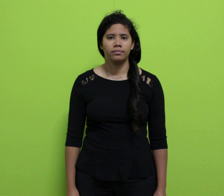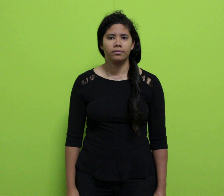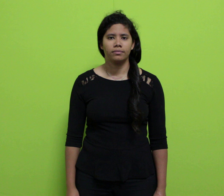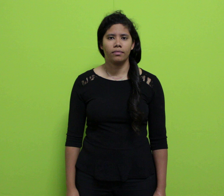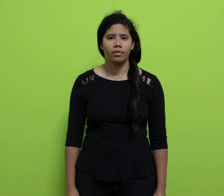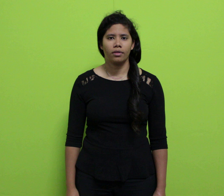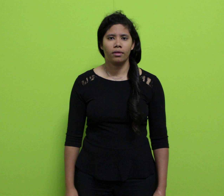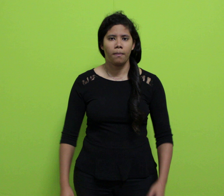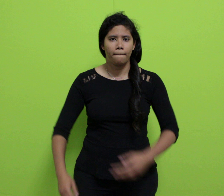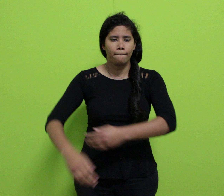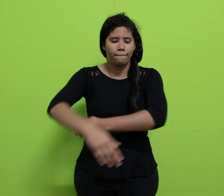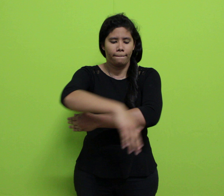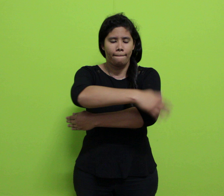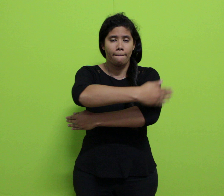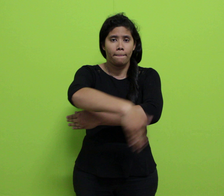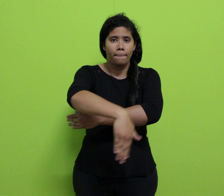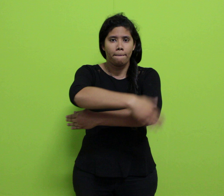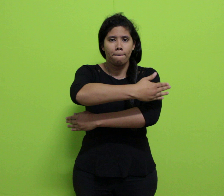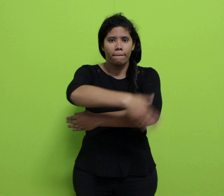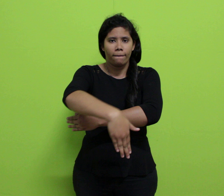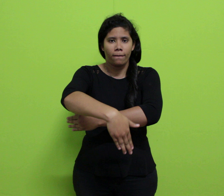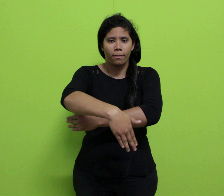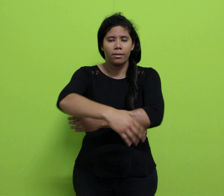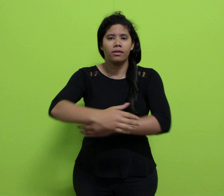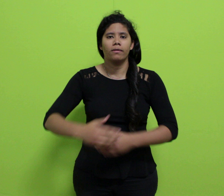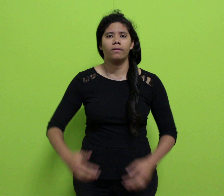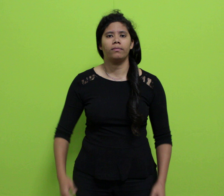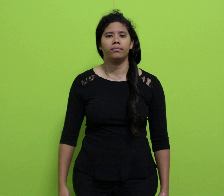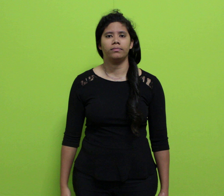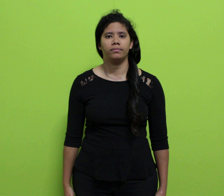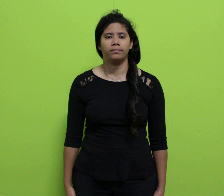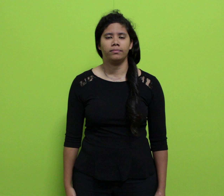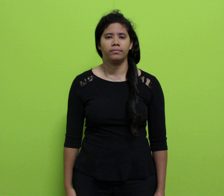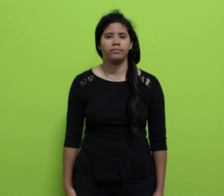esquina